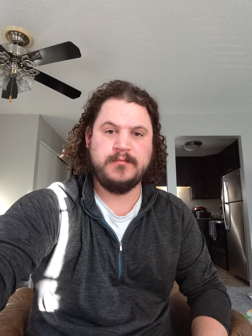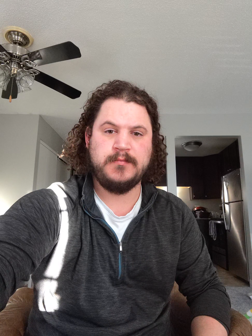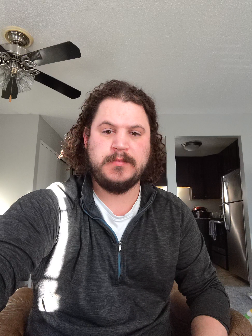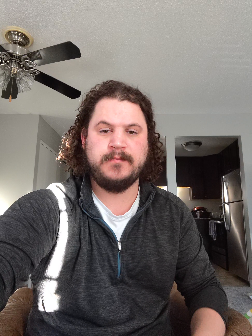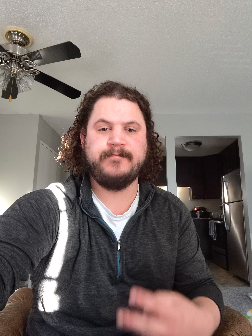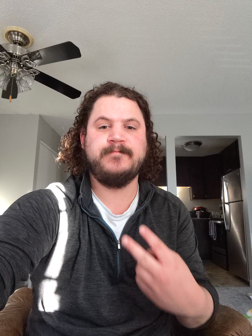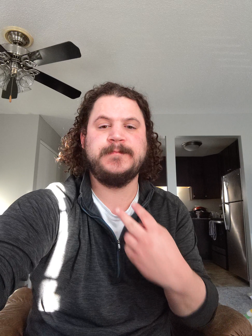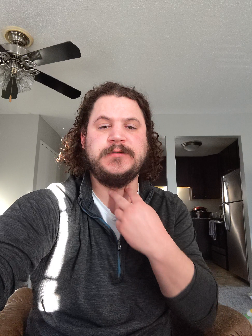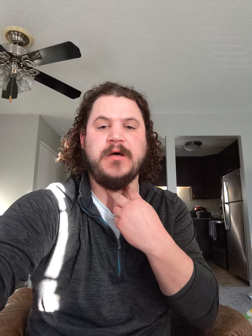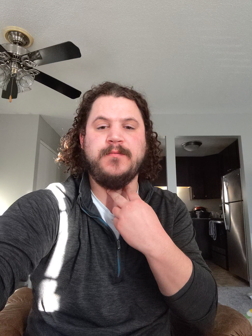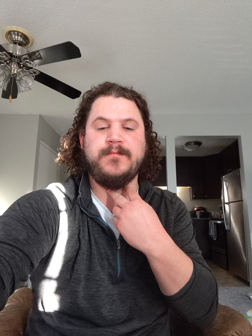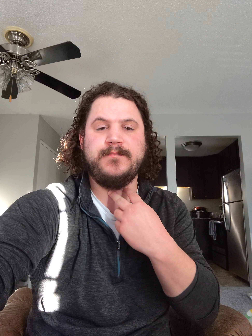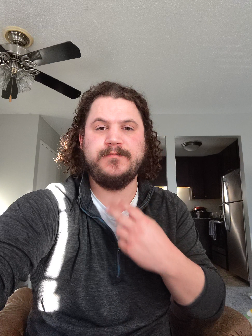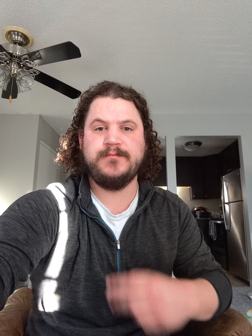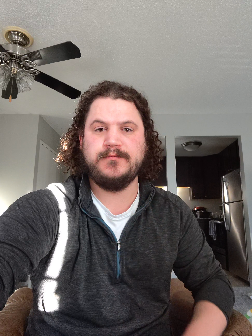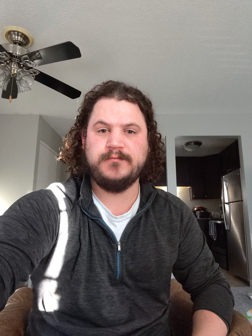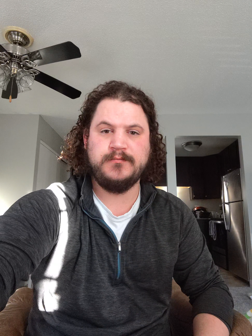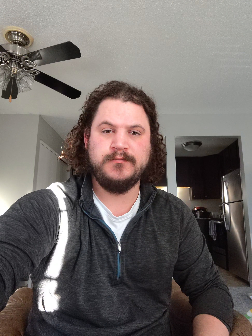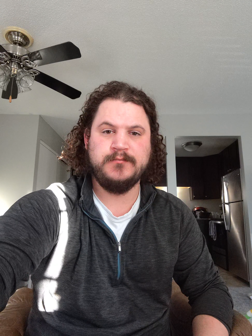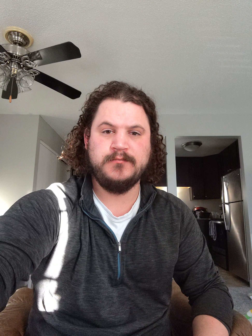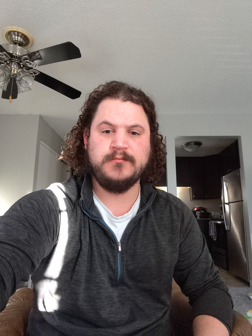stuck